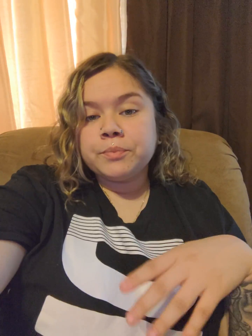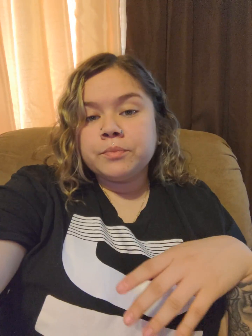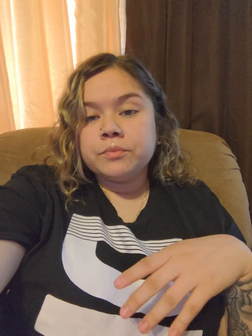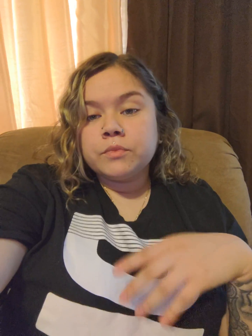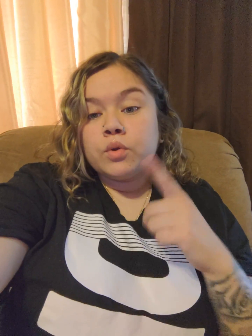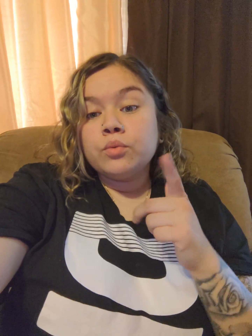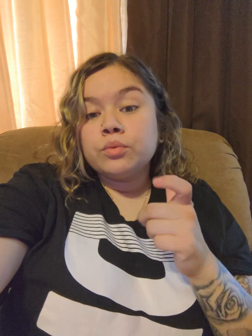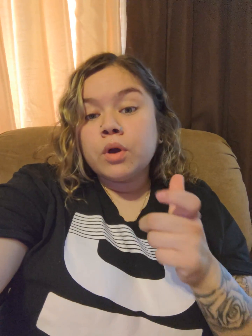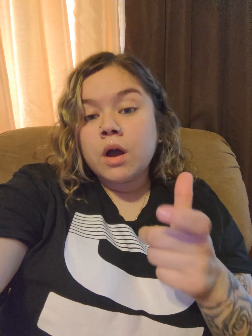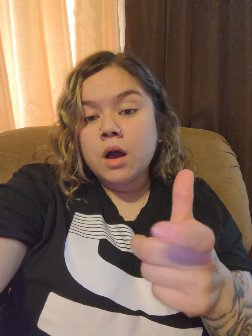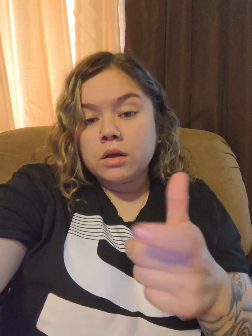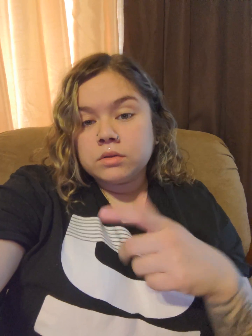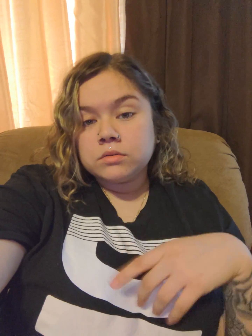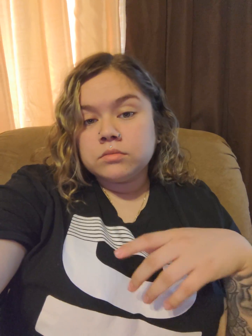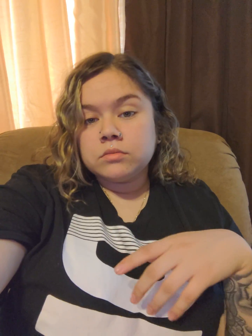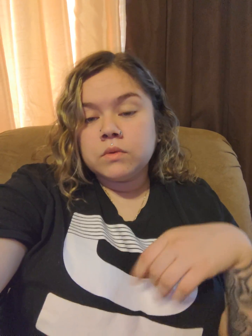run